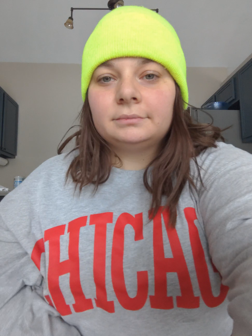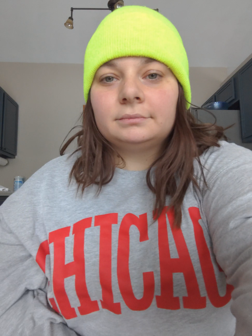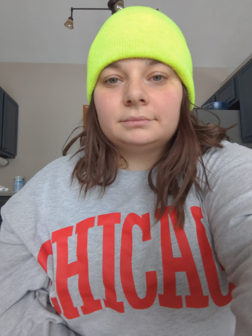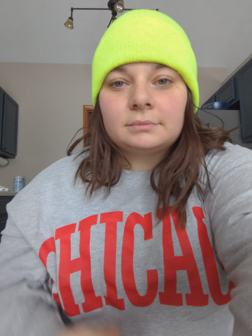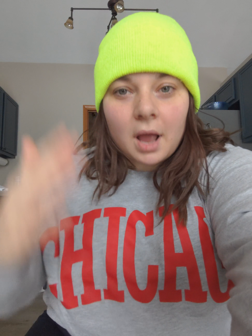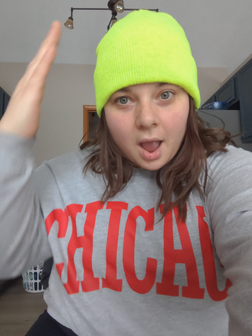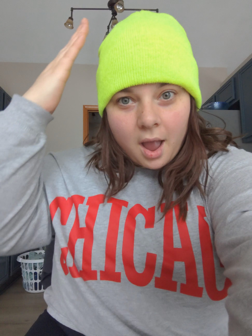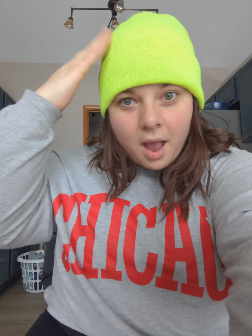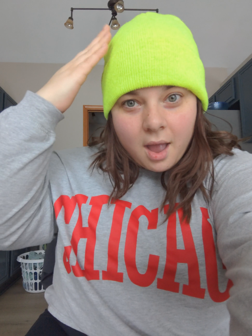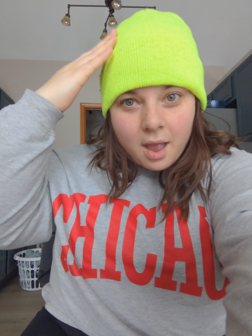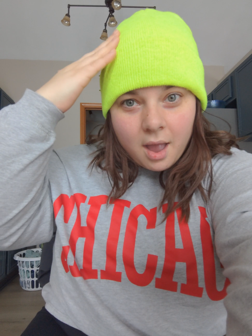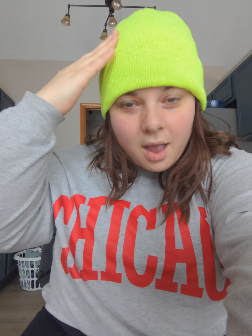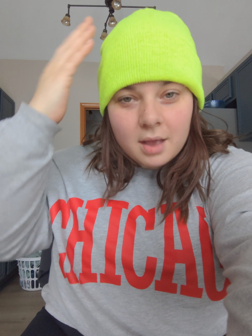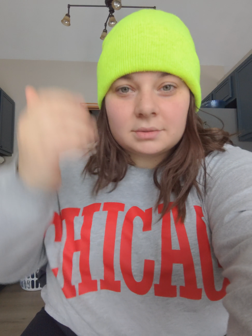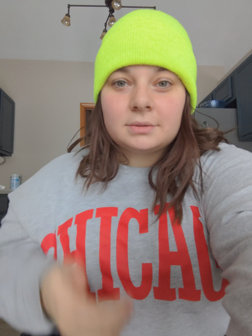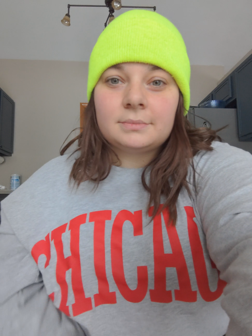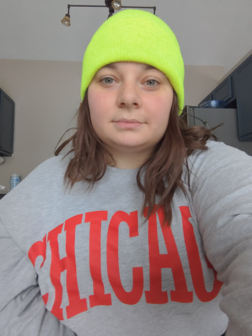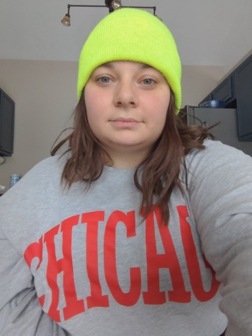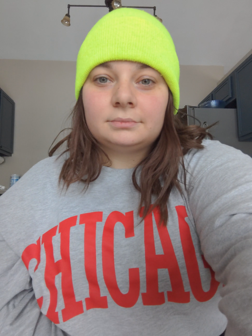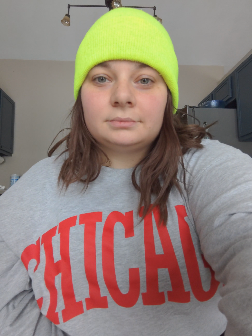hat